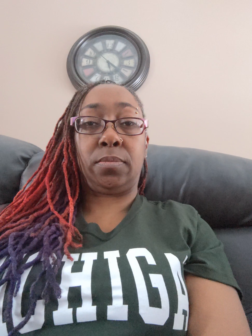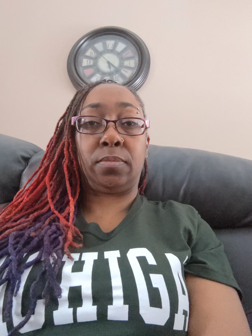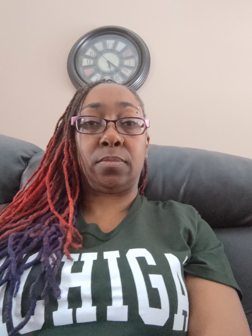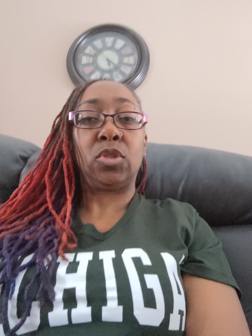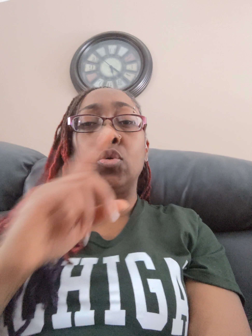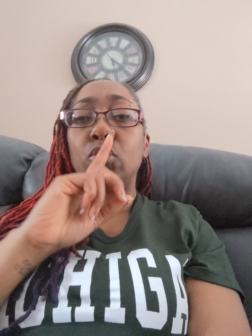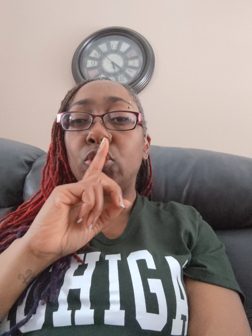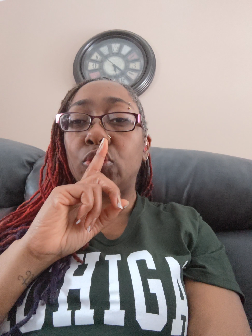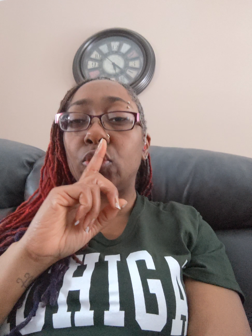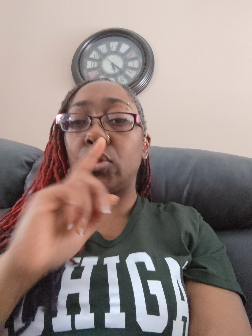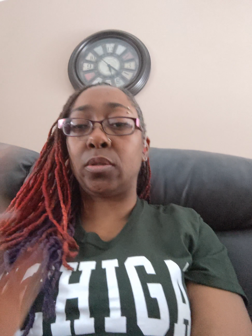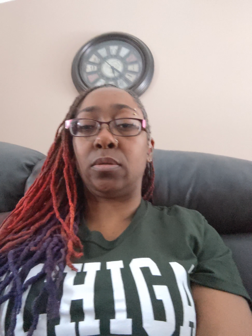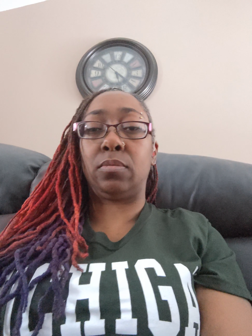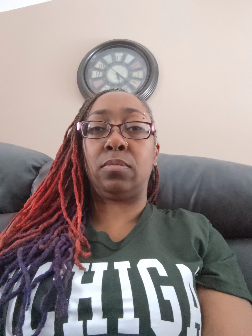shhh